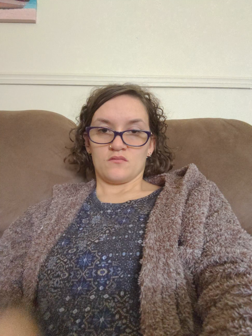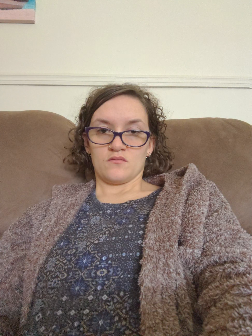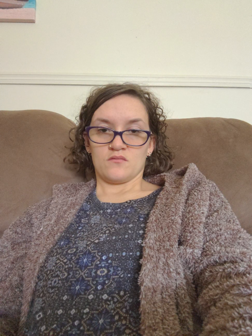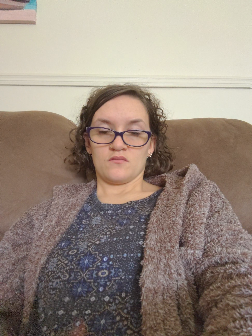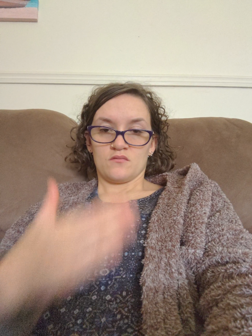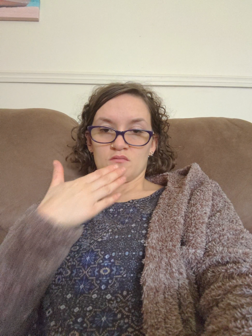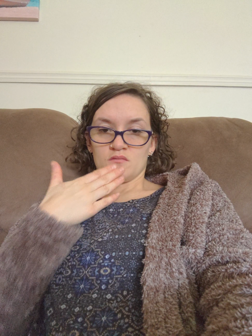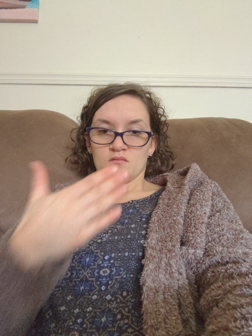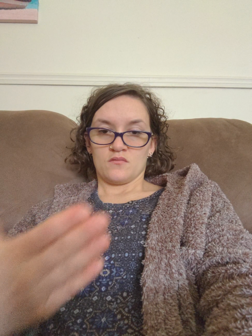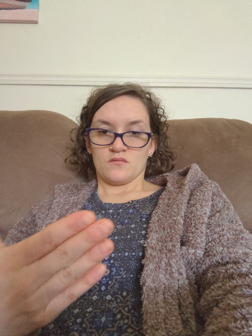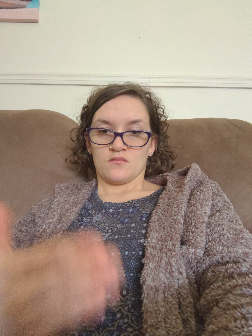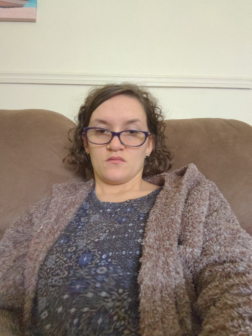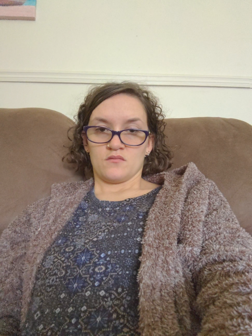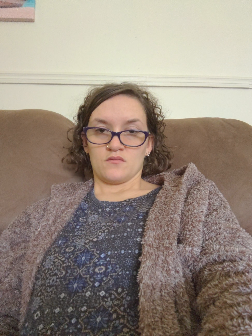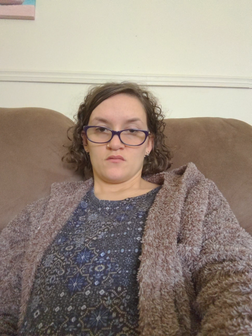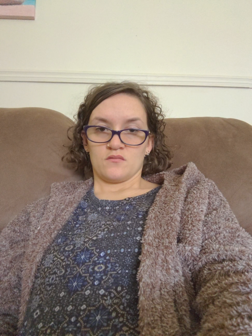thank you